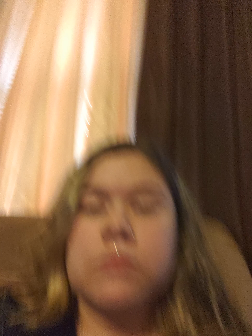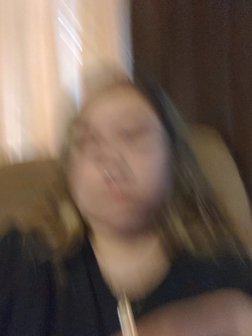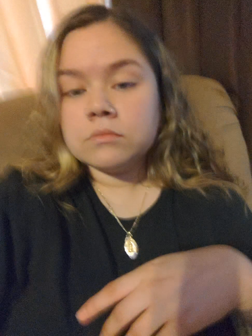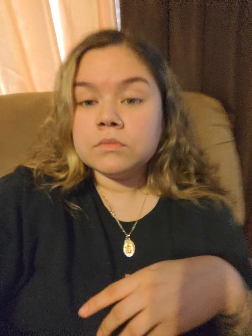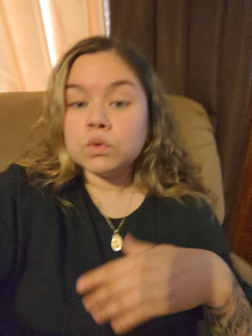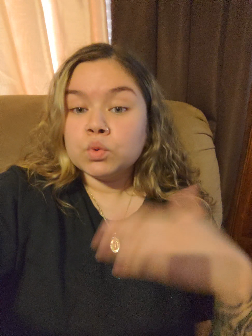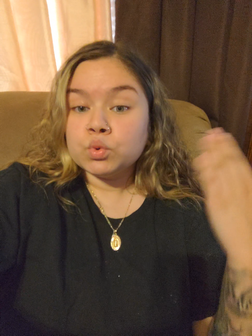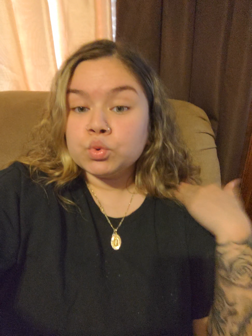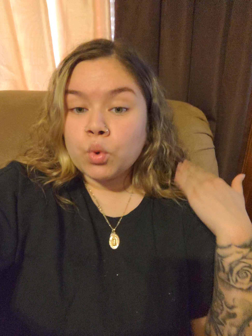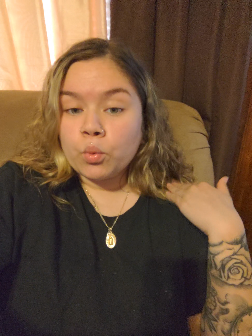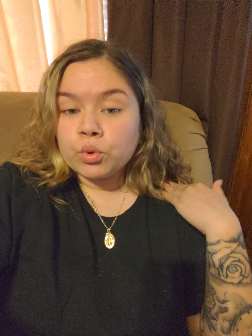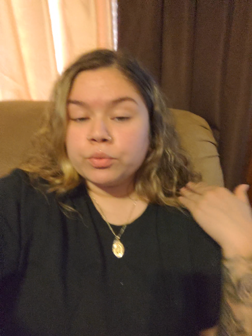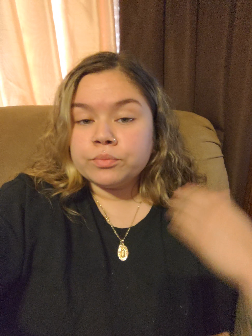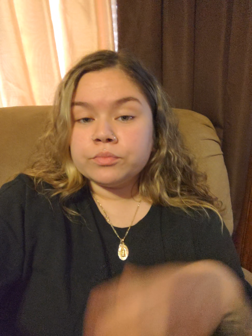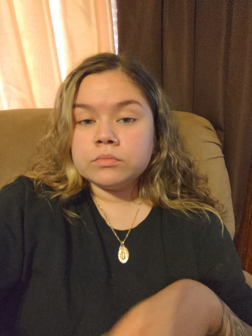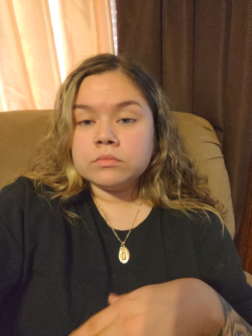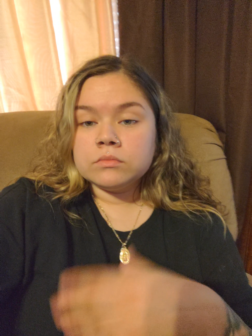shoulder